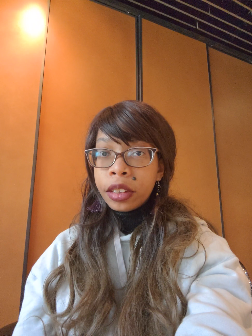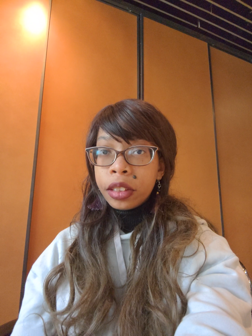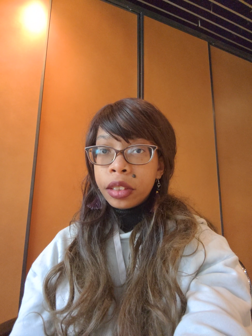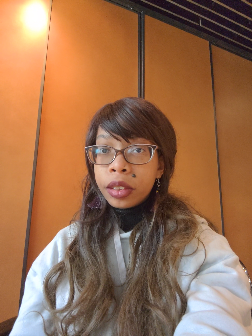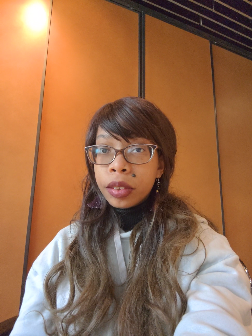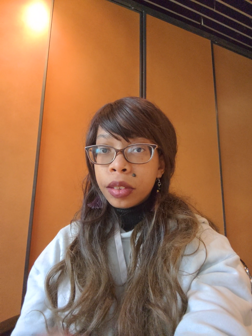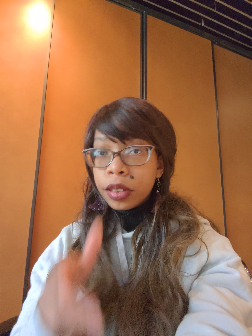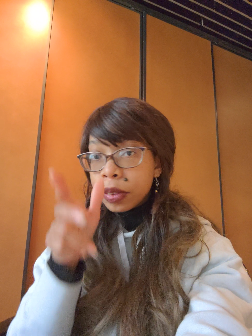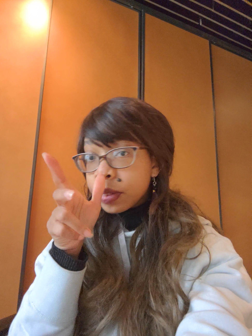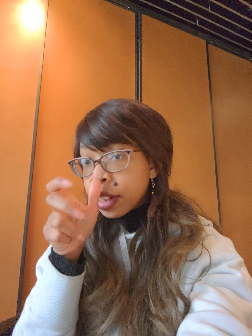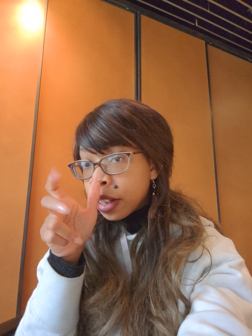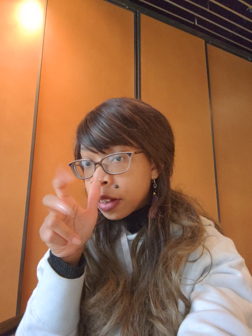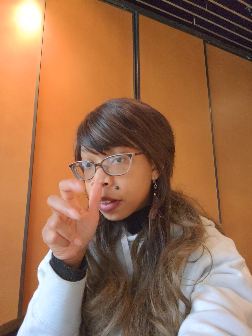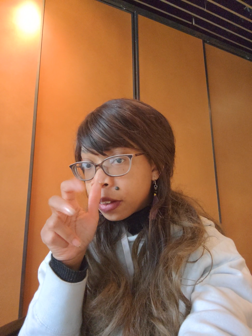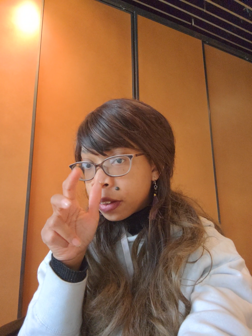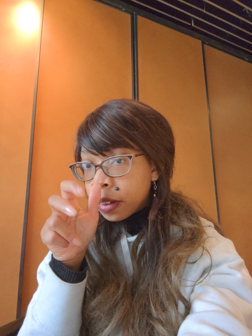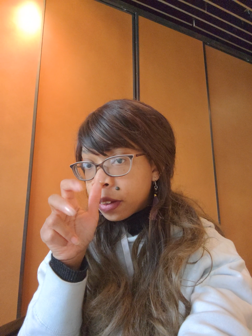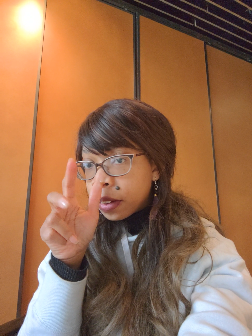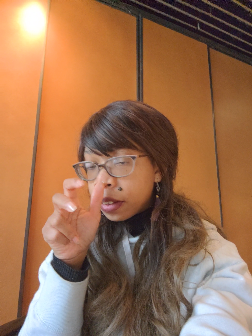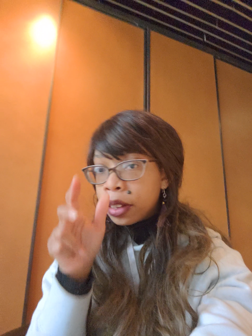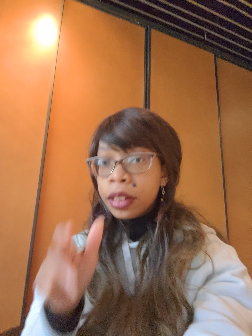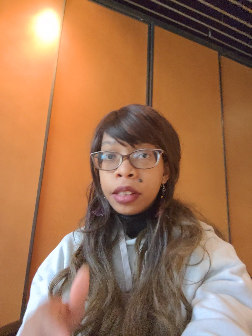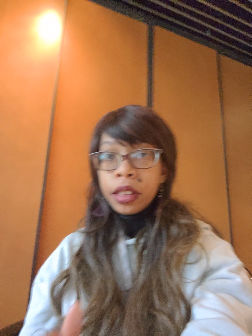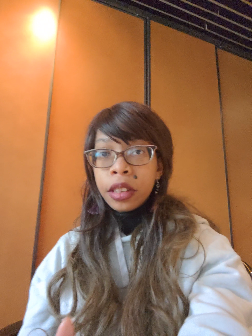bug